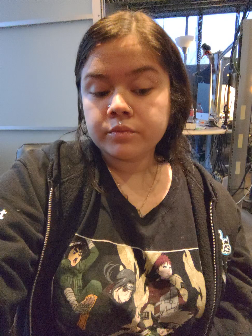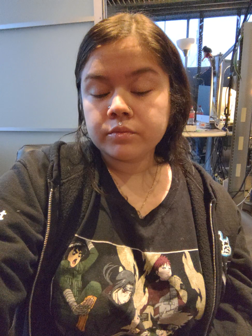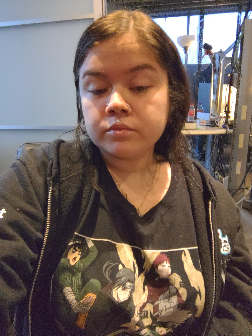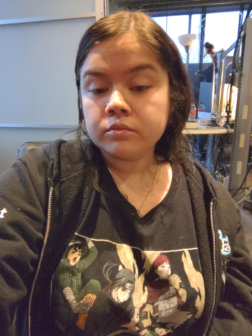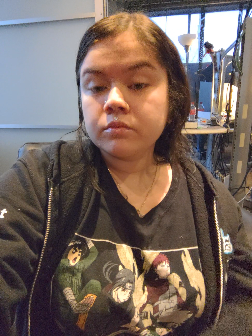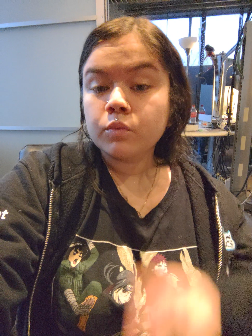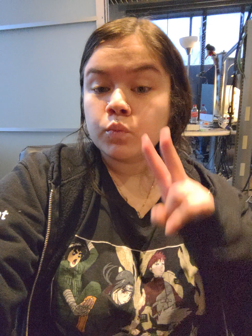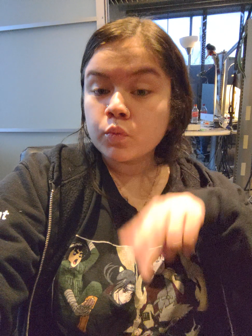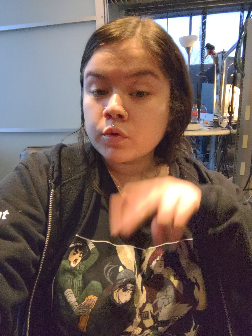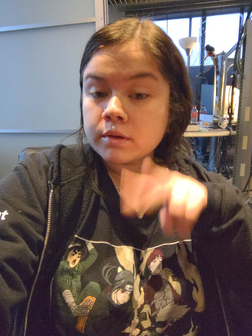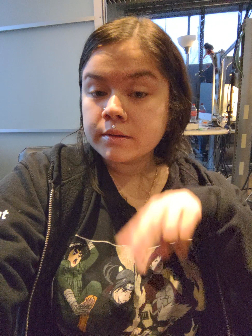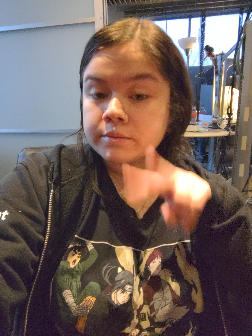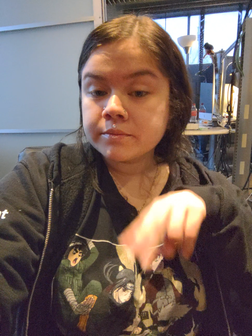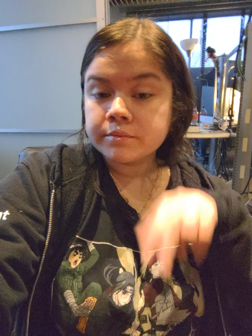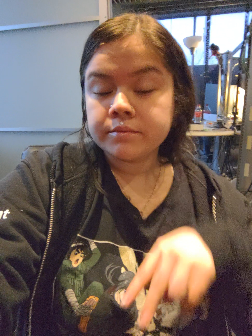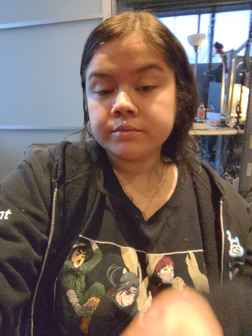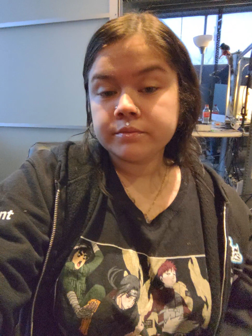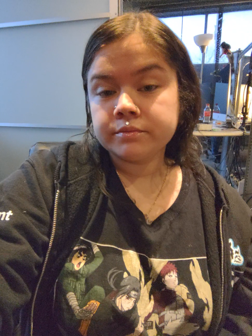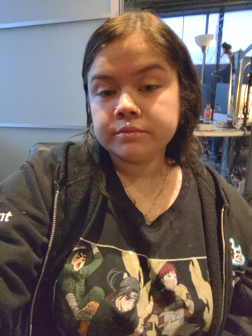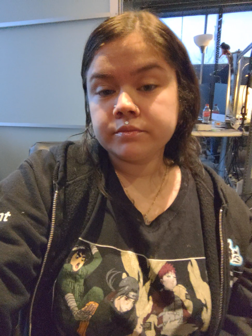read